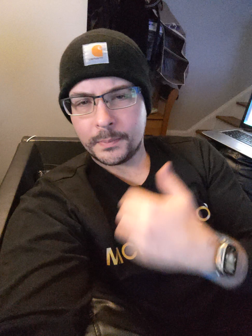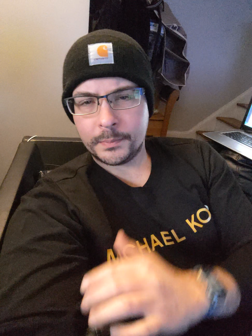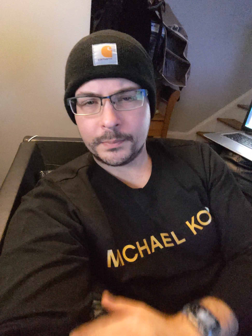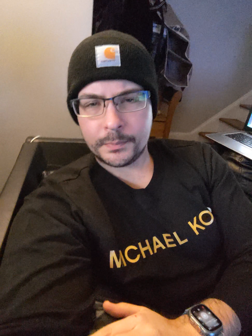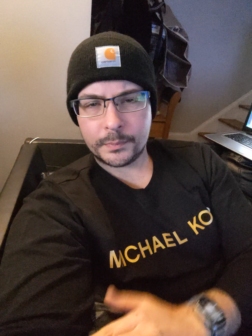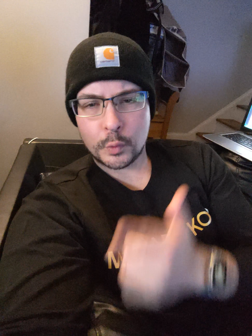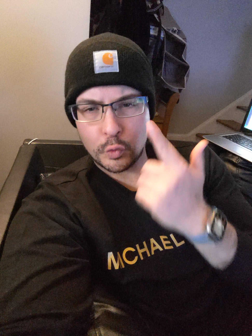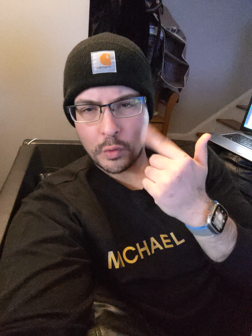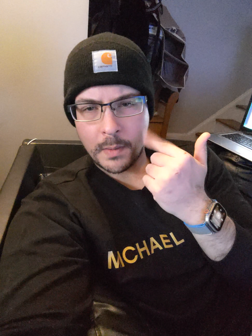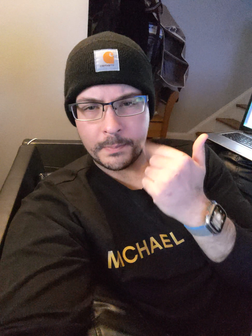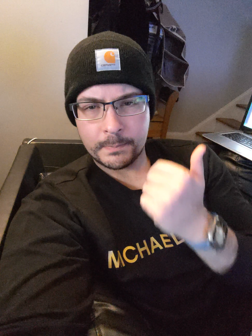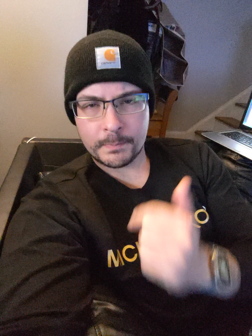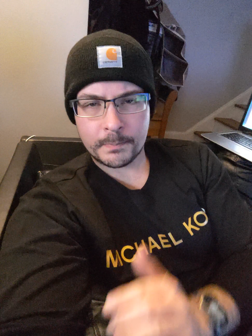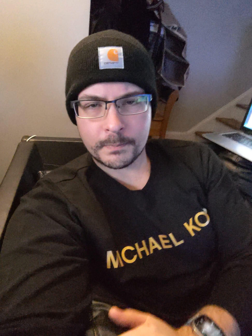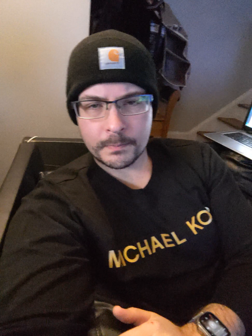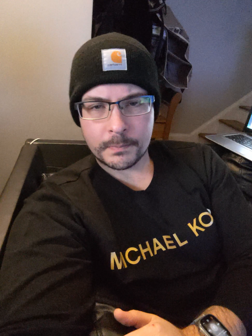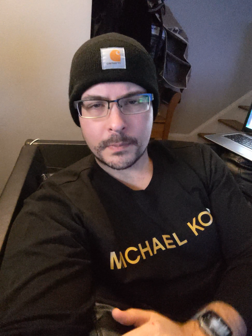cry